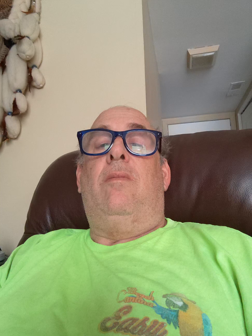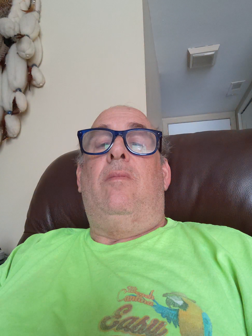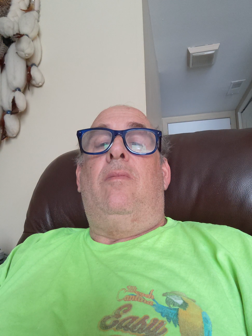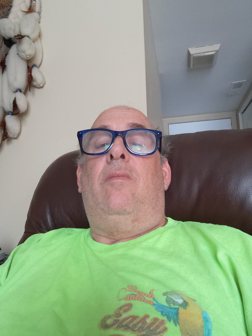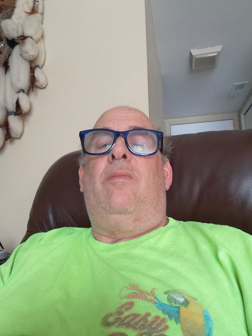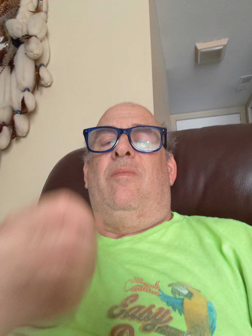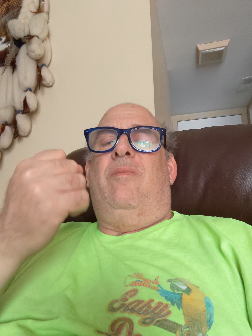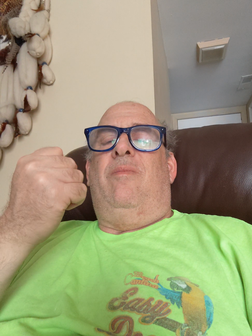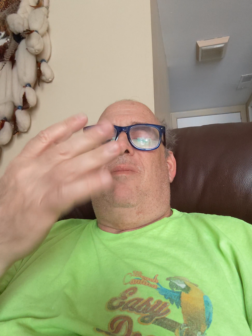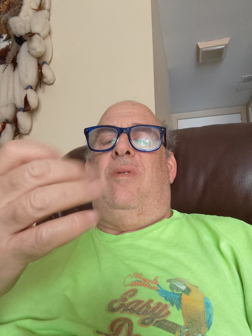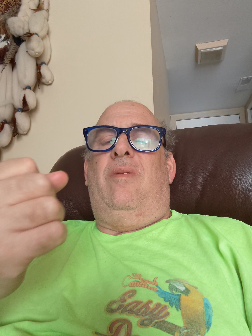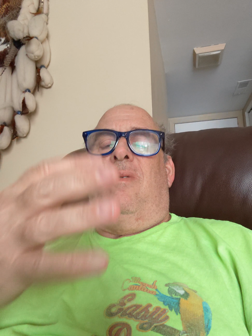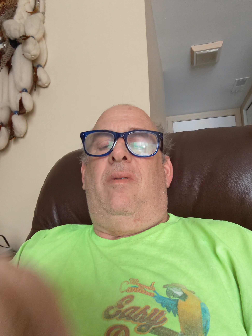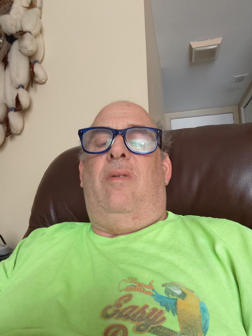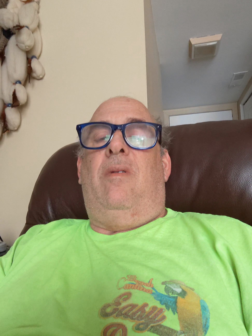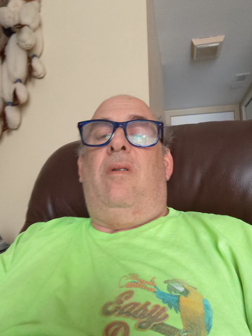many